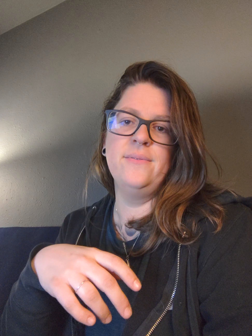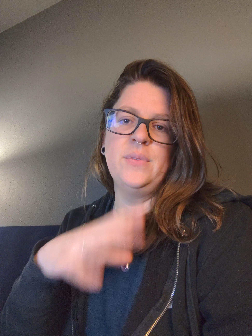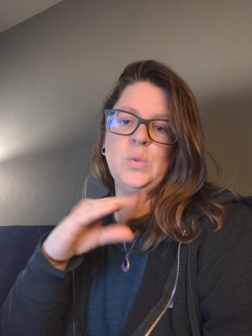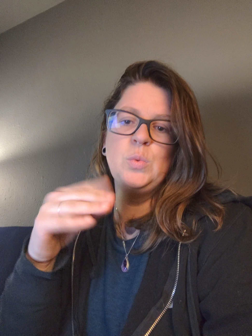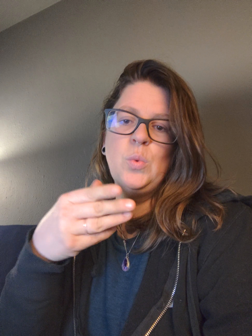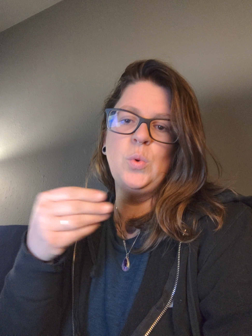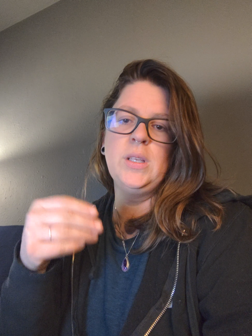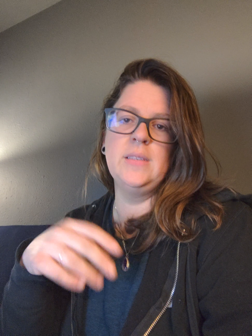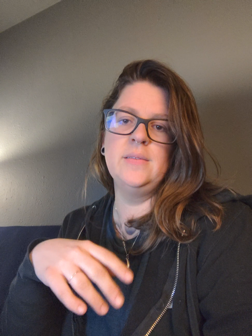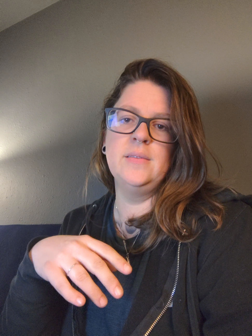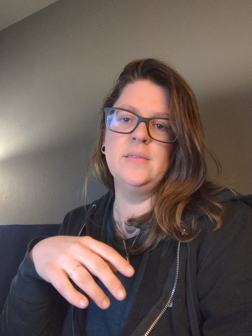story